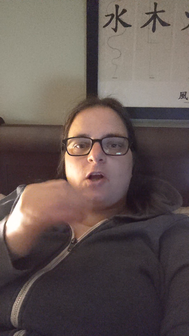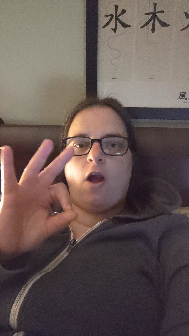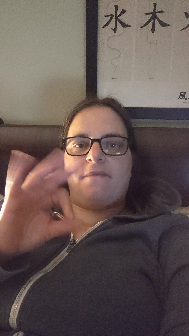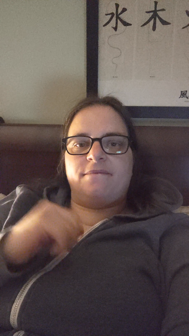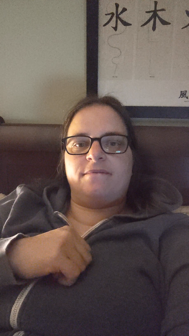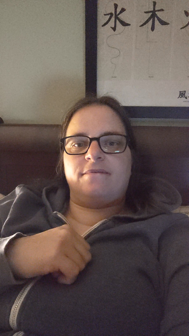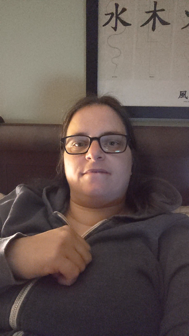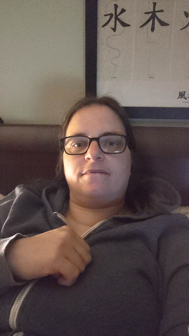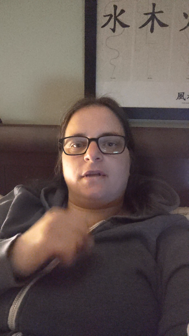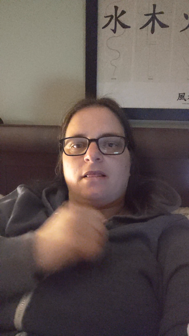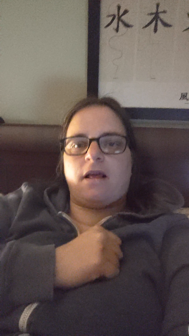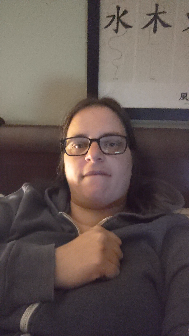love